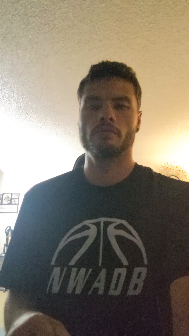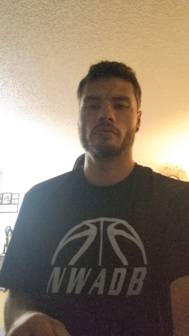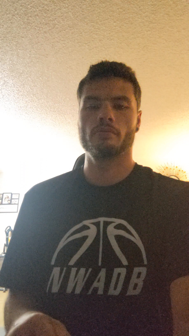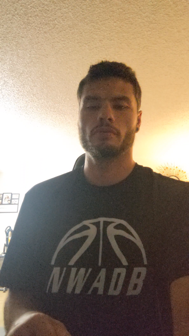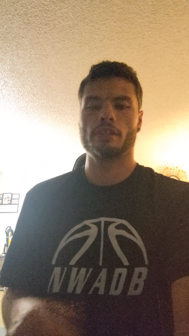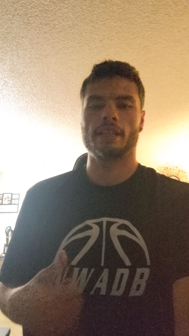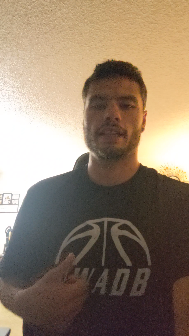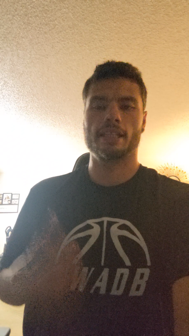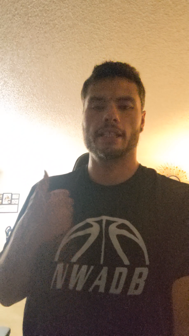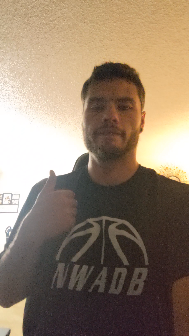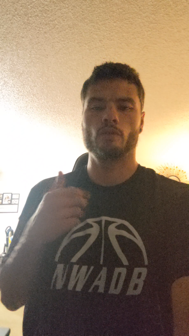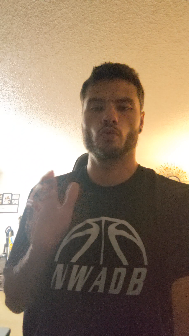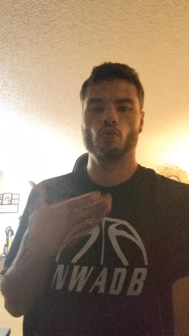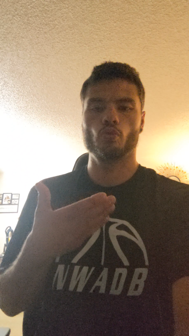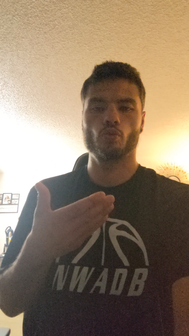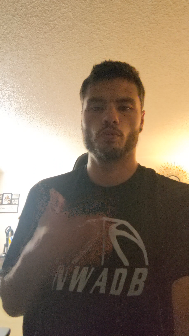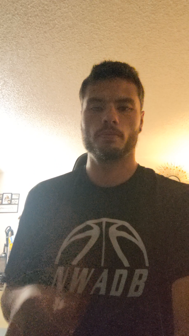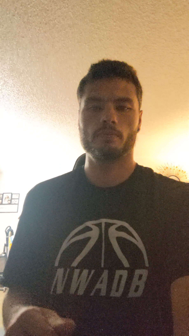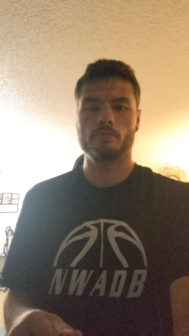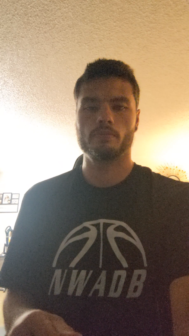living room